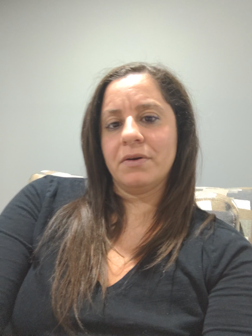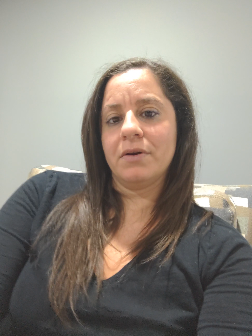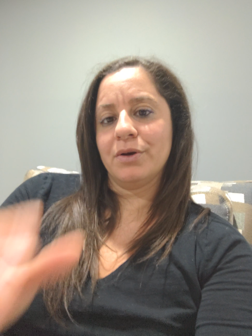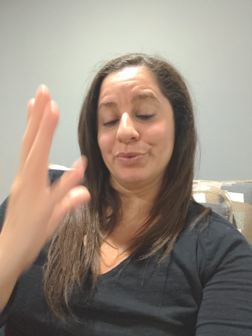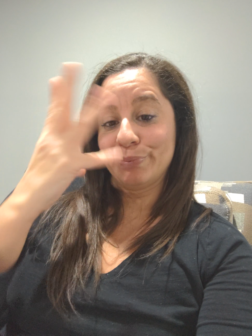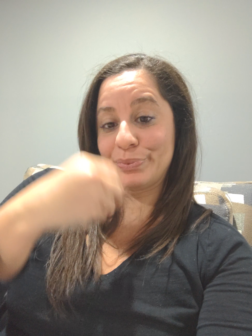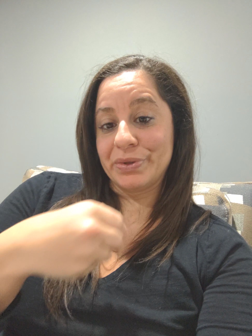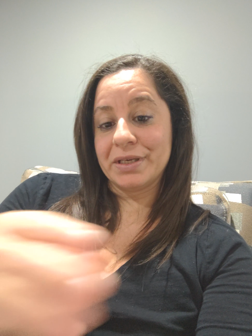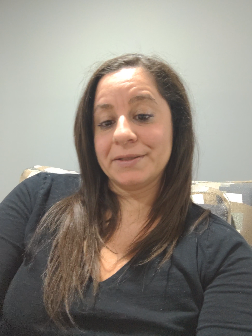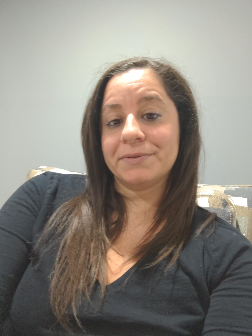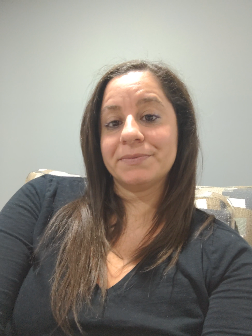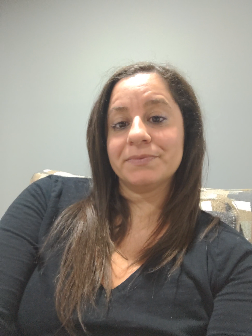pretty